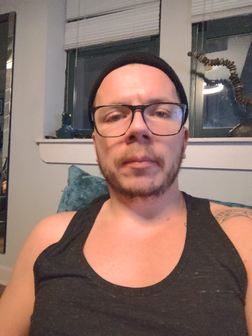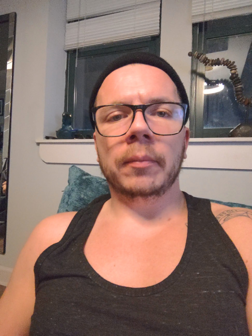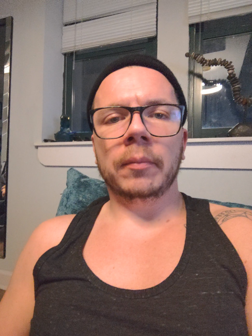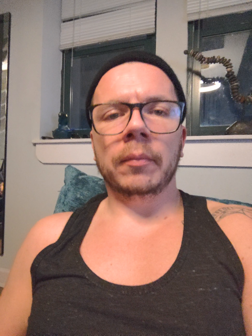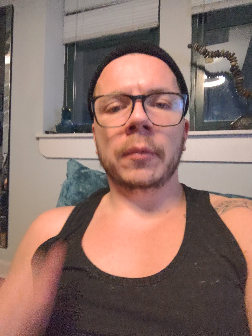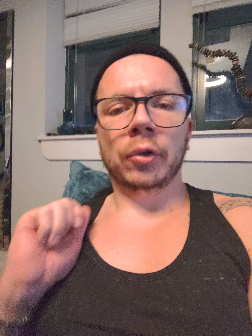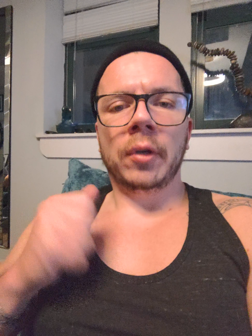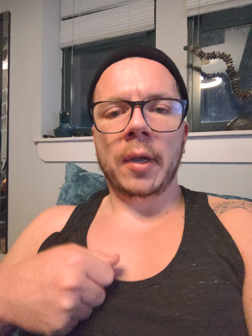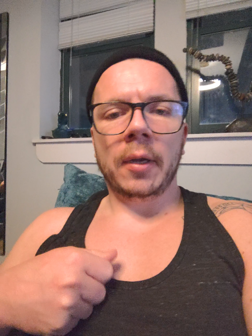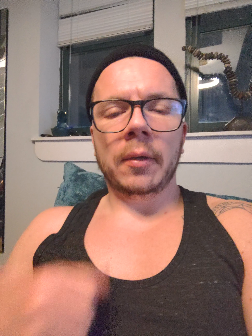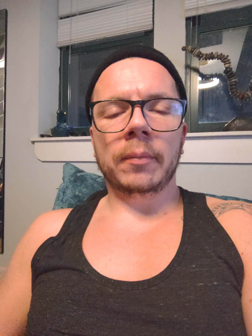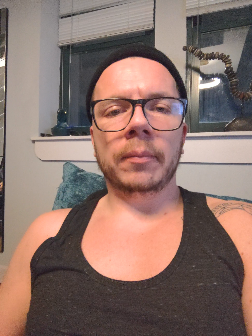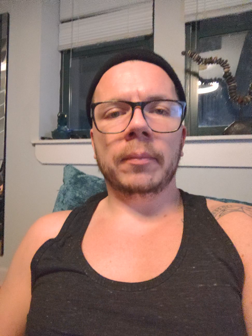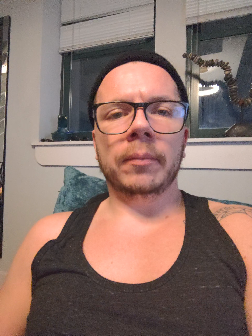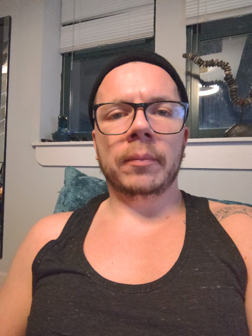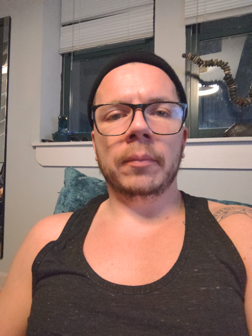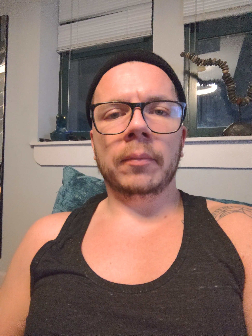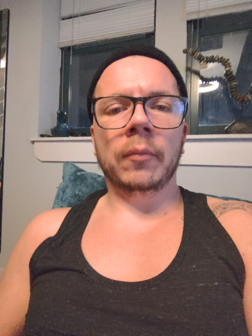jacket